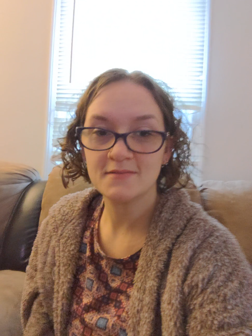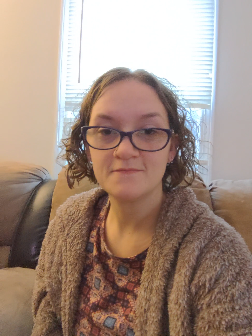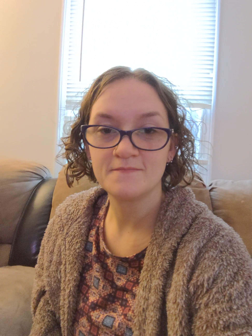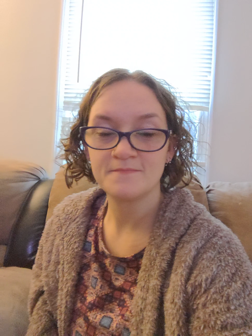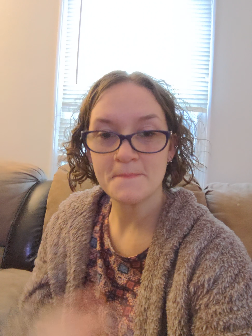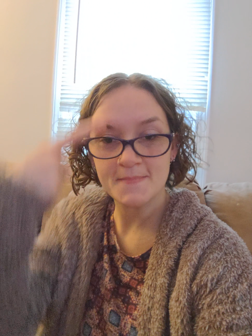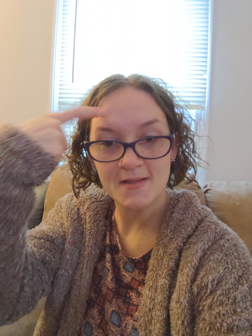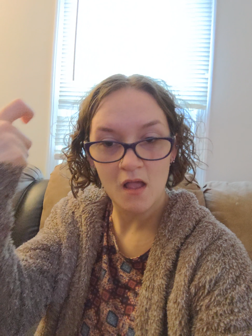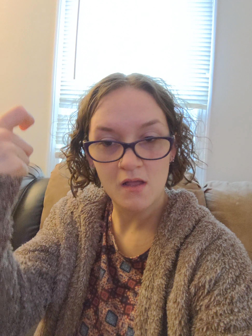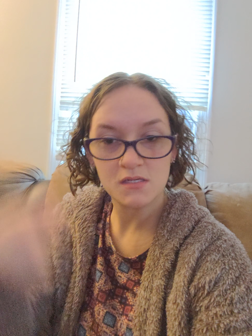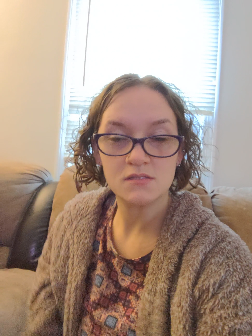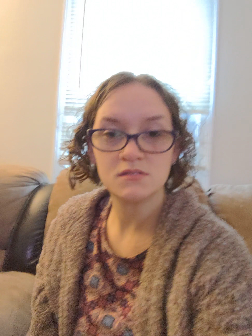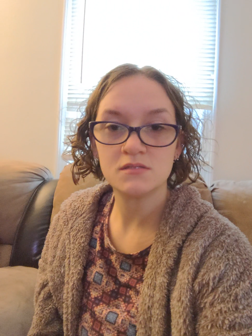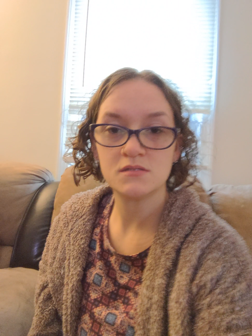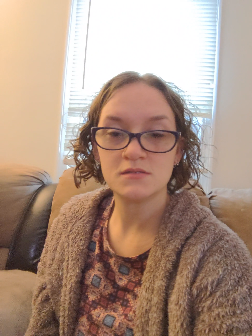because